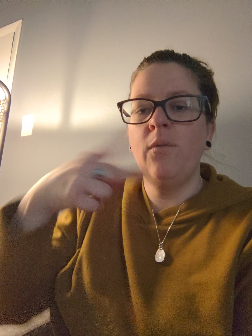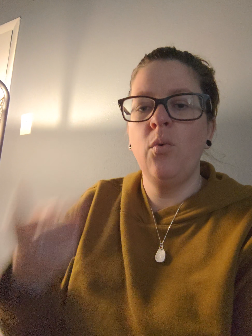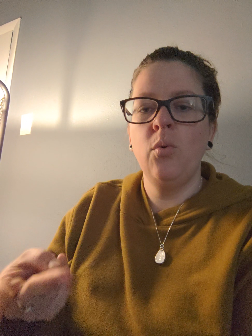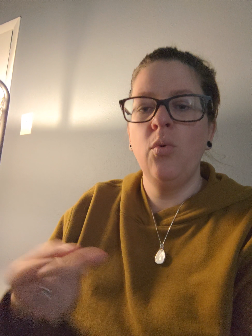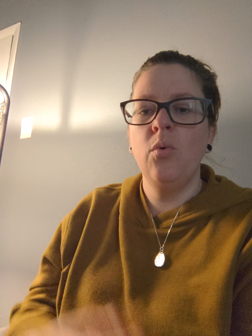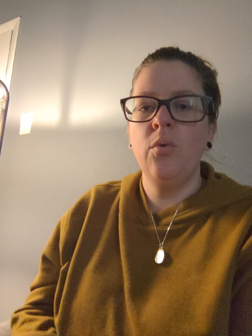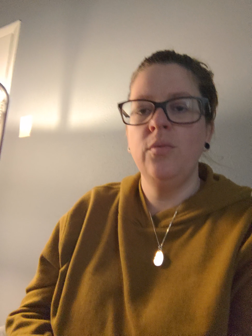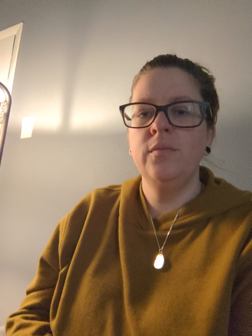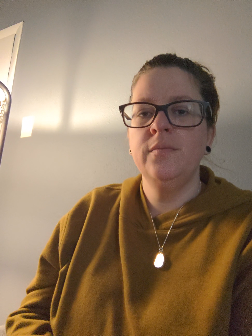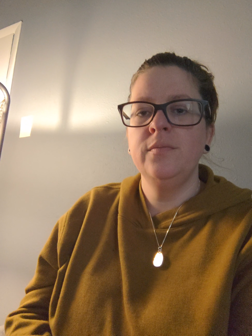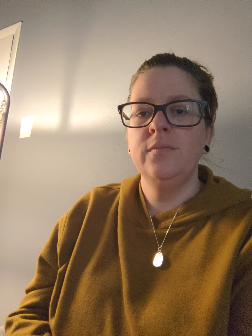fall